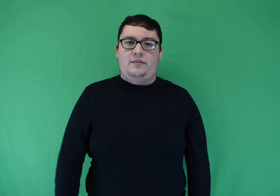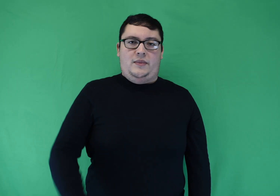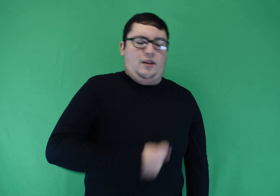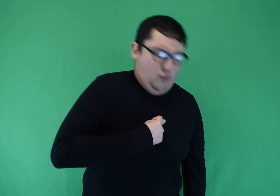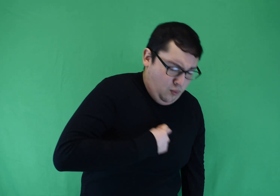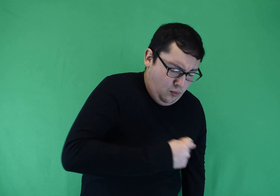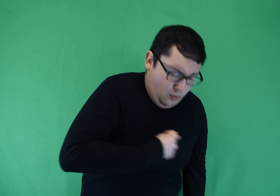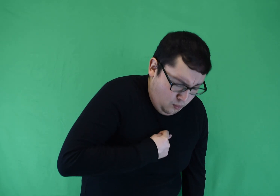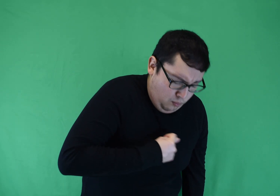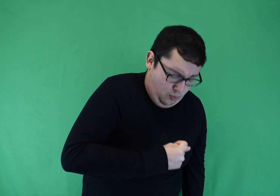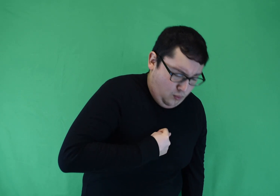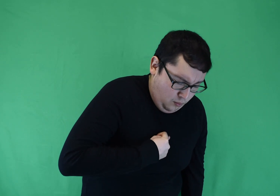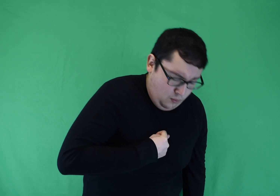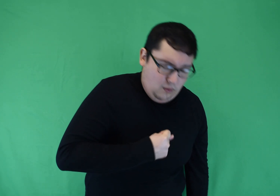tos